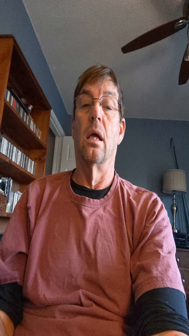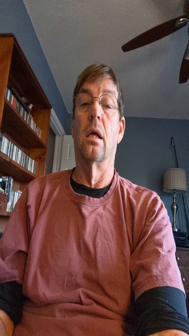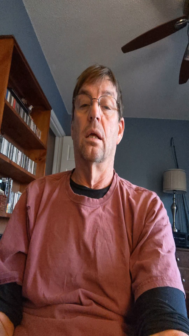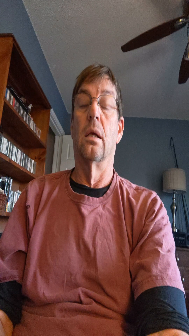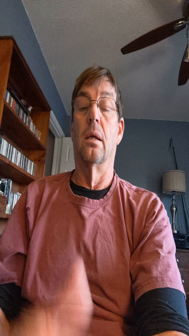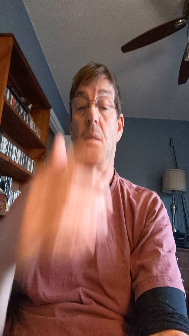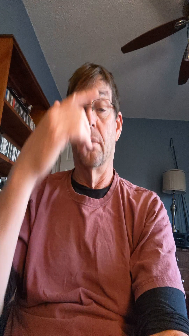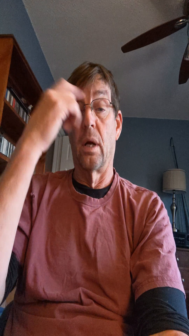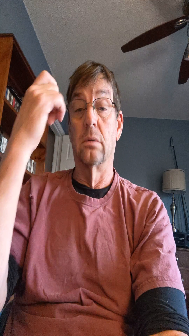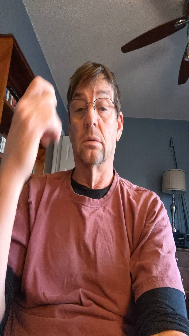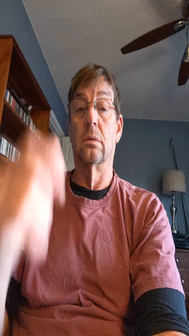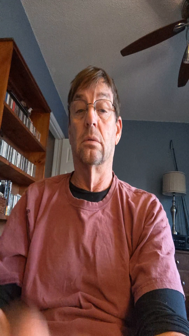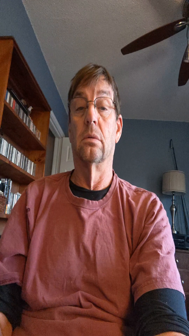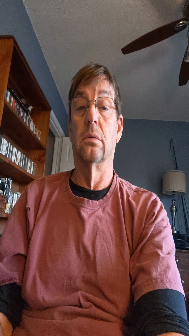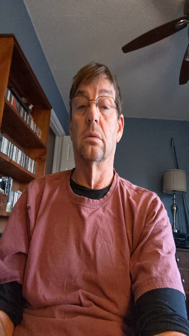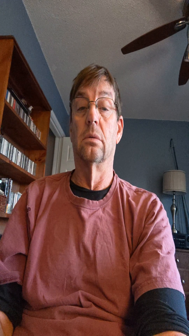because